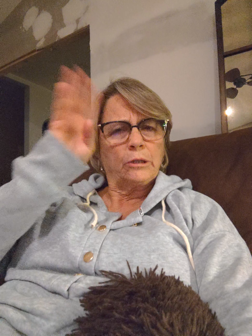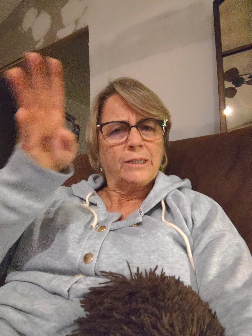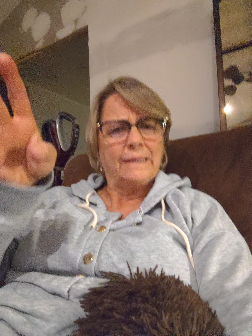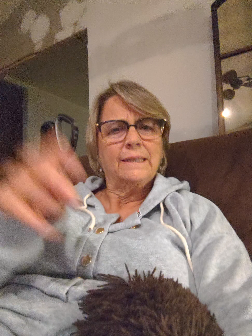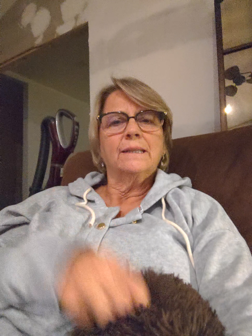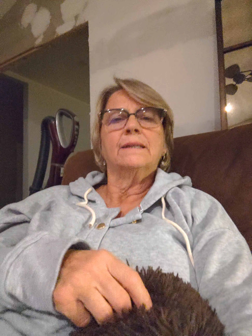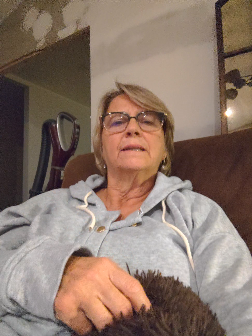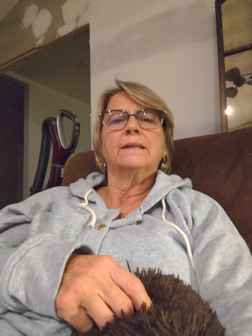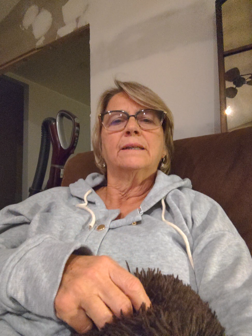pretend